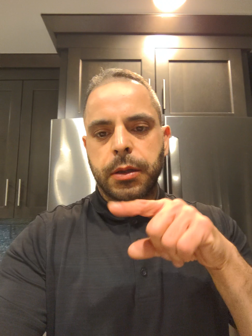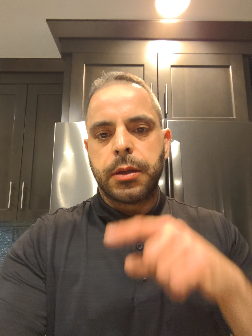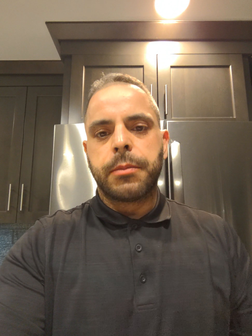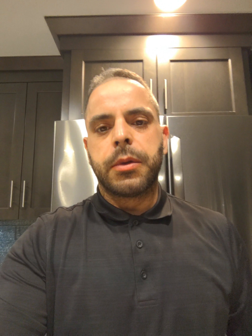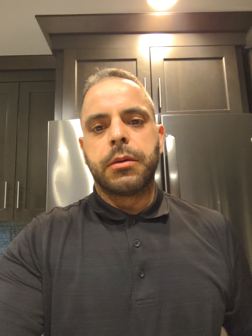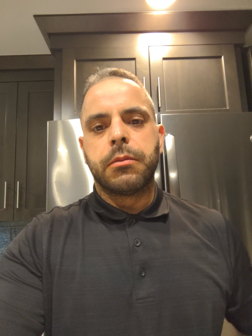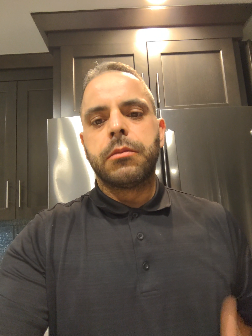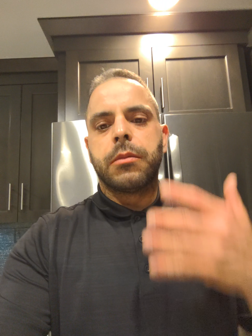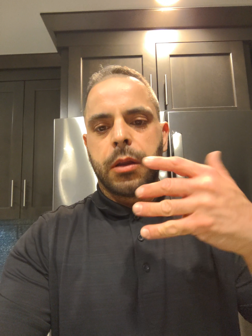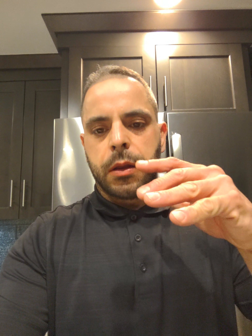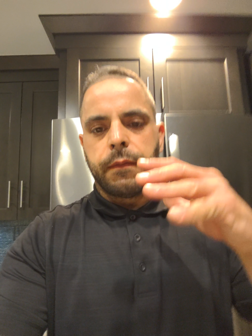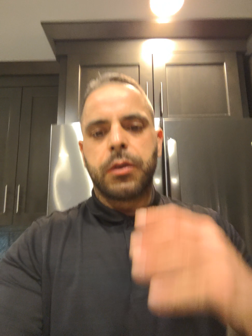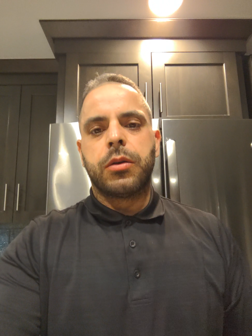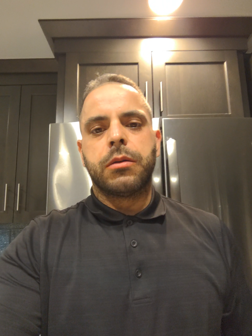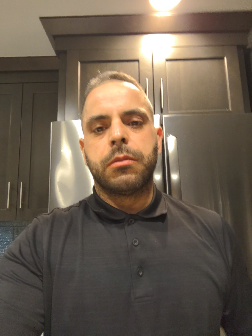after